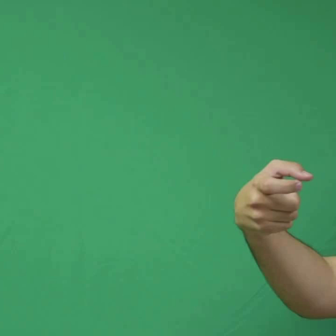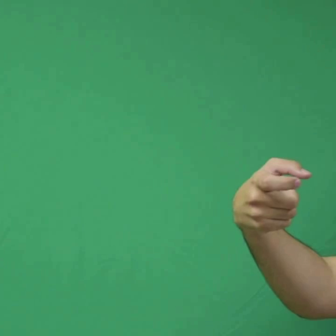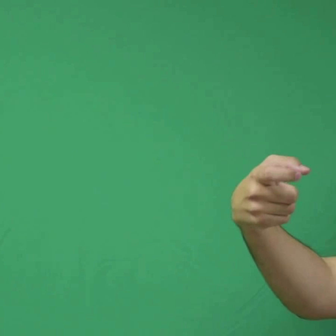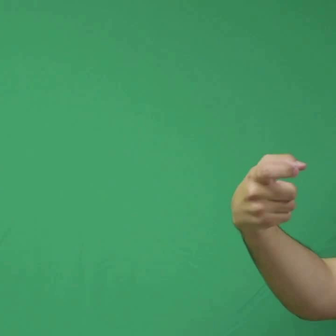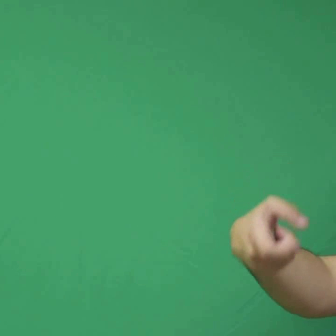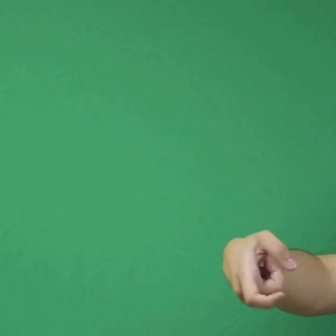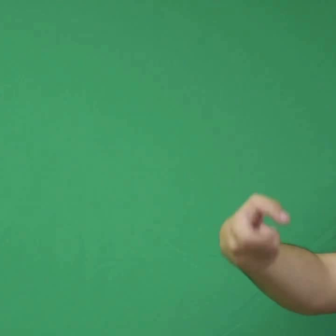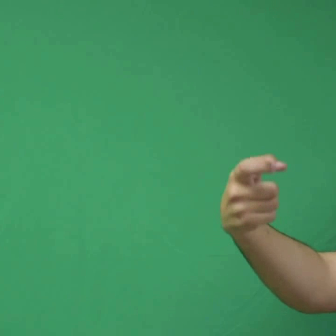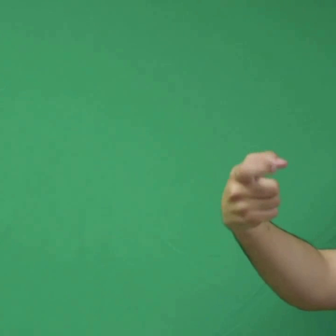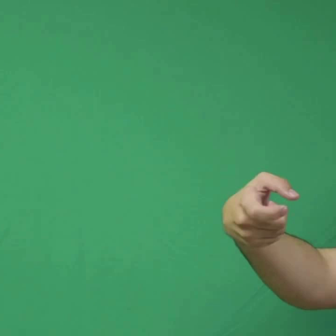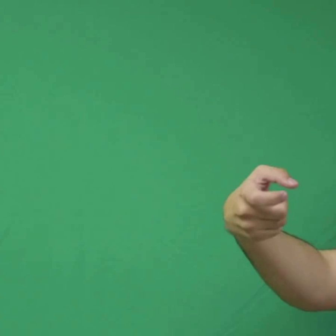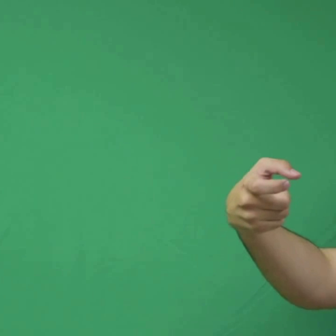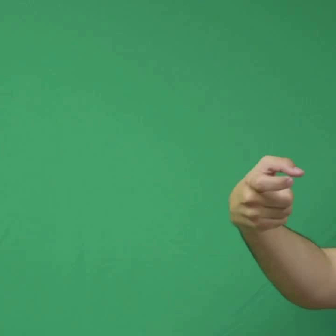Q